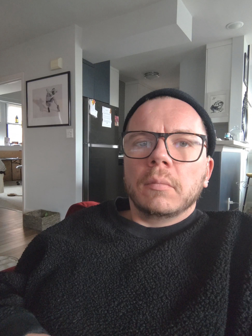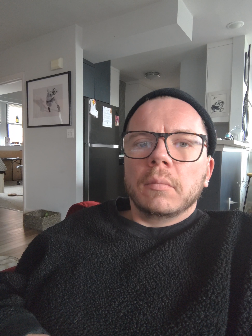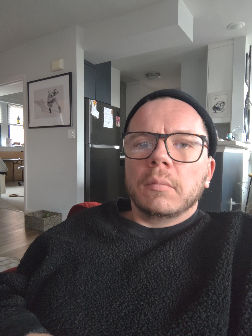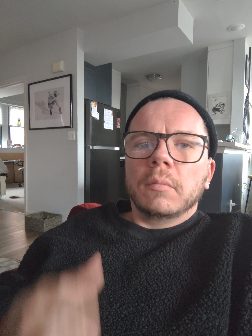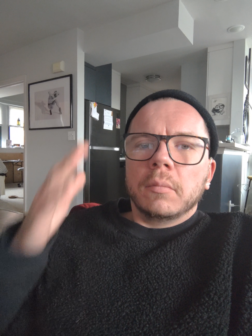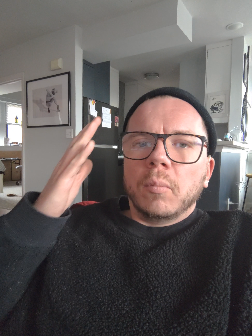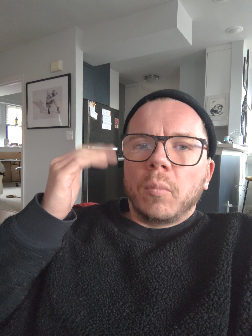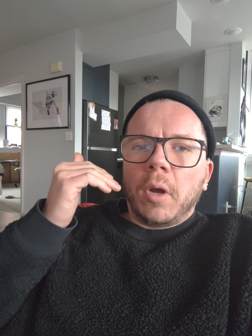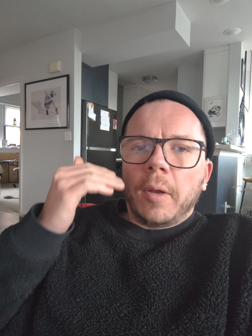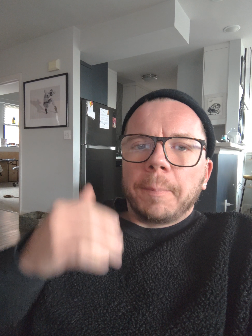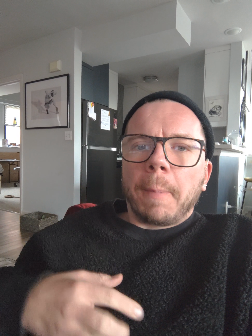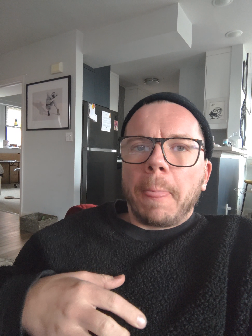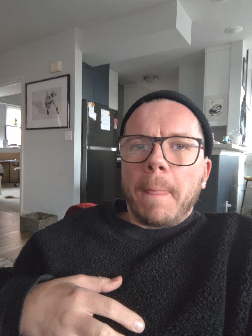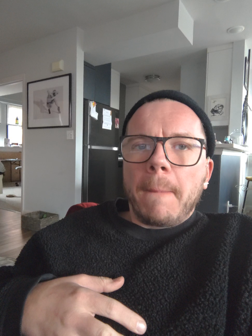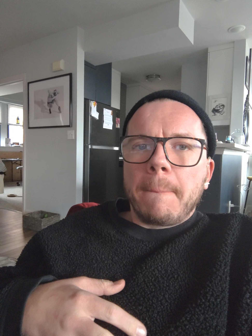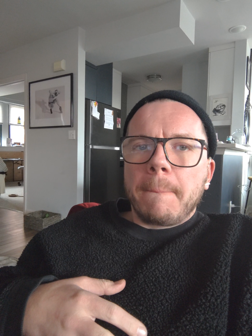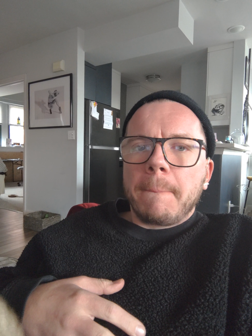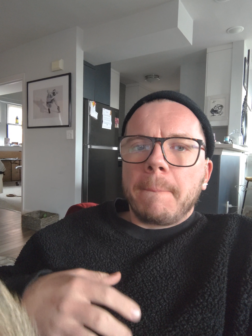why